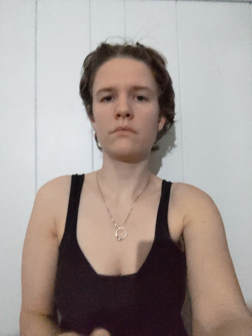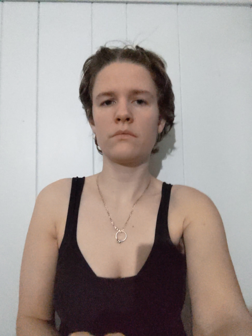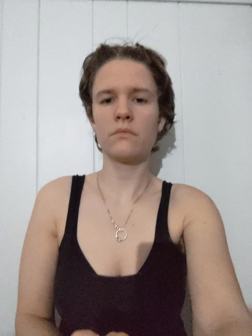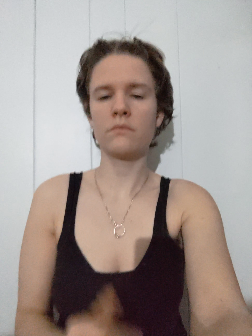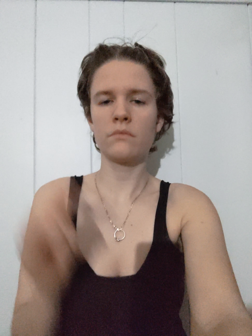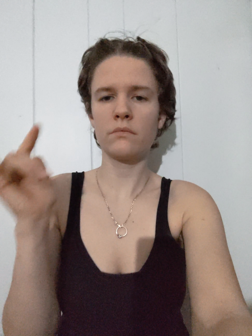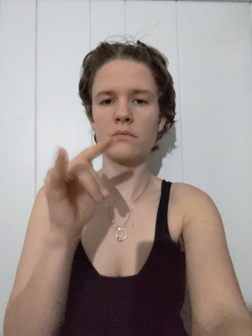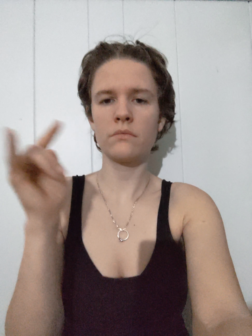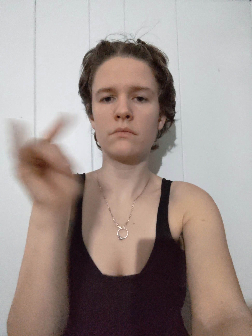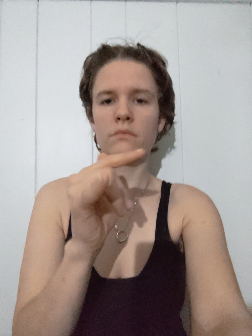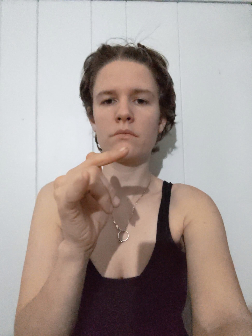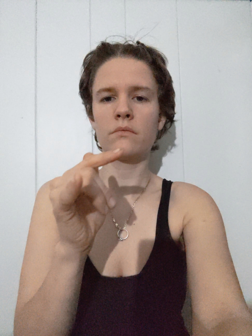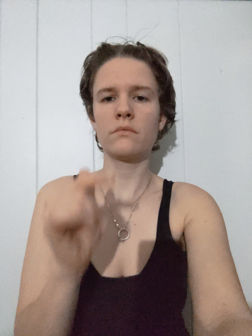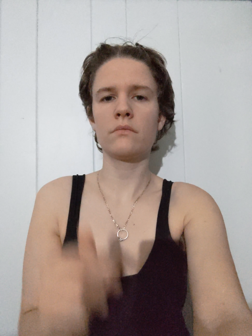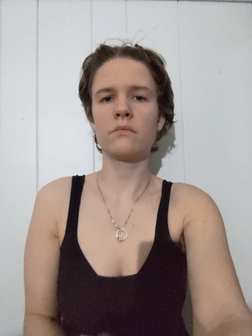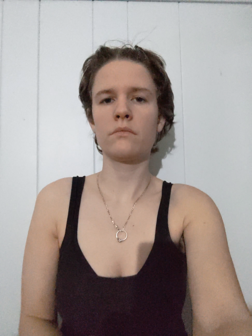airplane